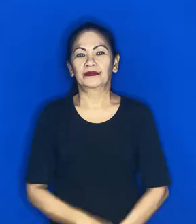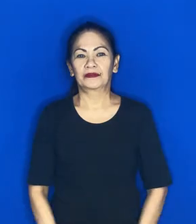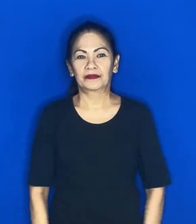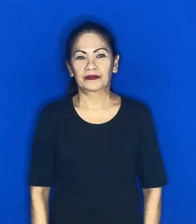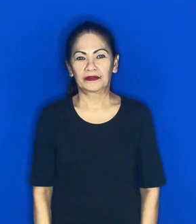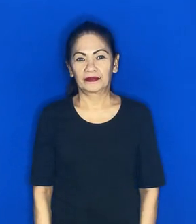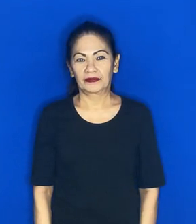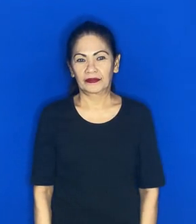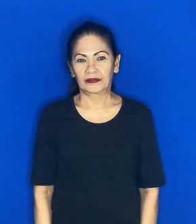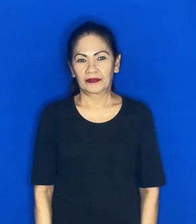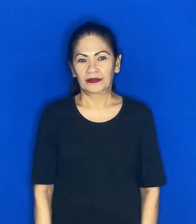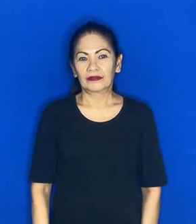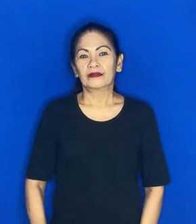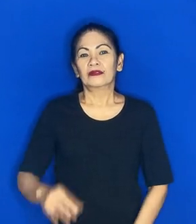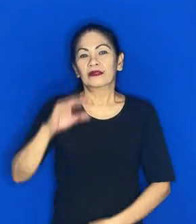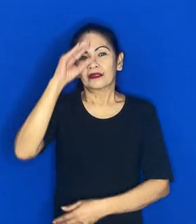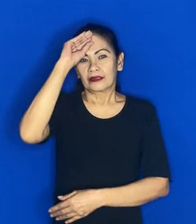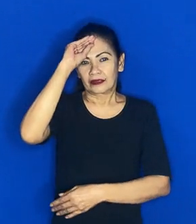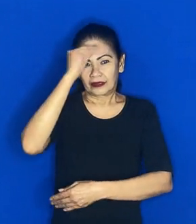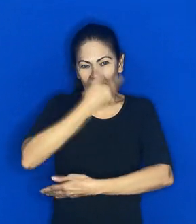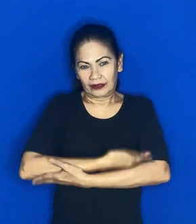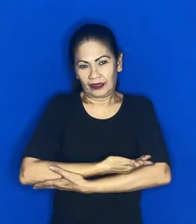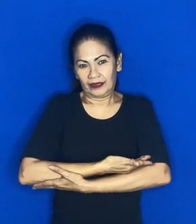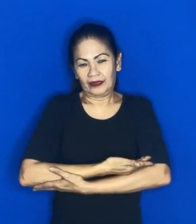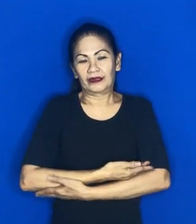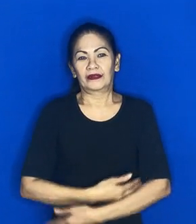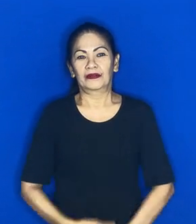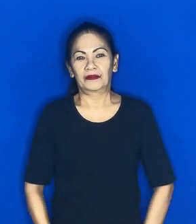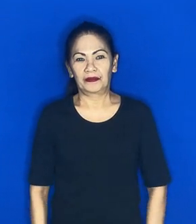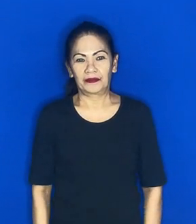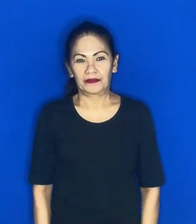son